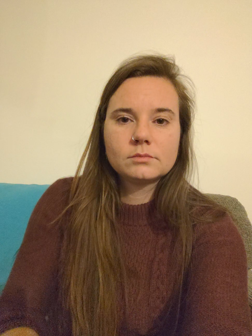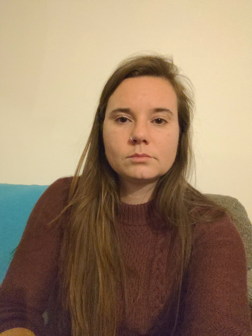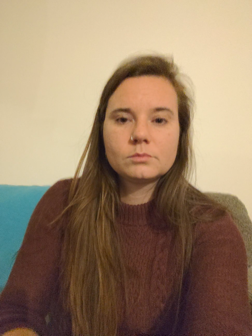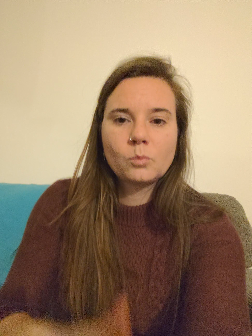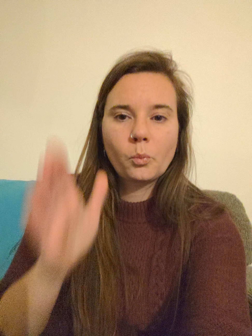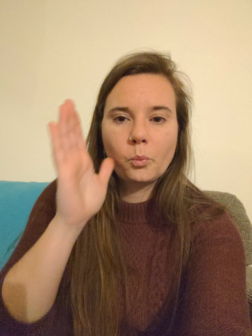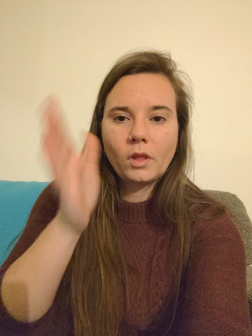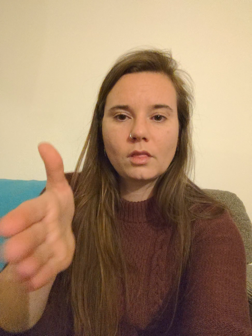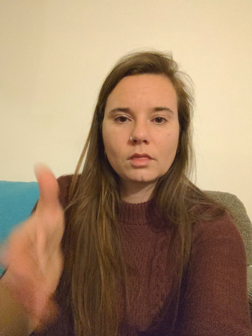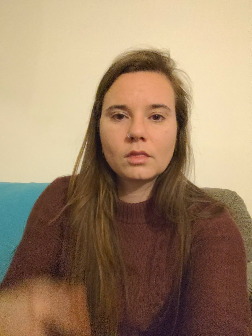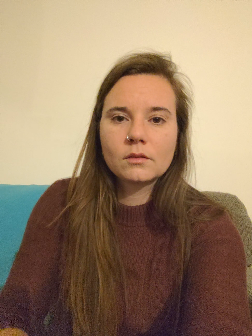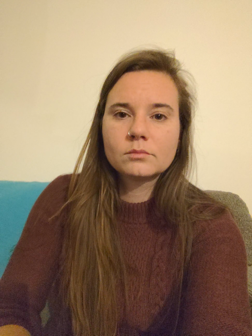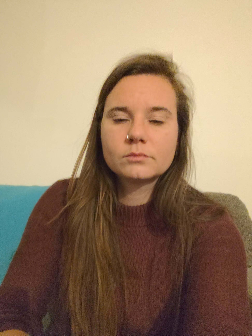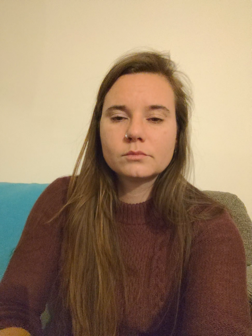will